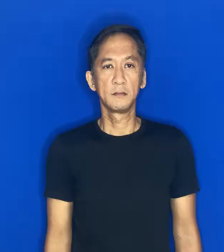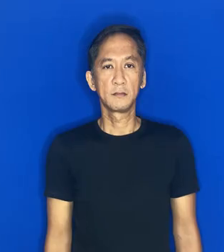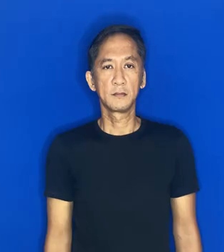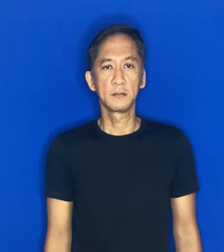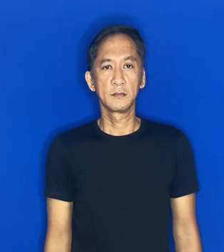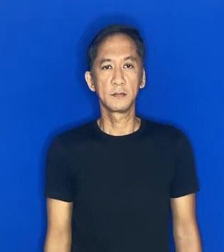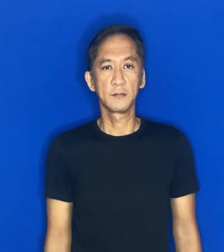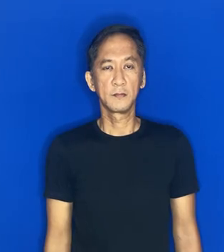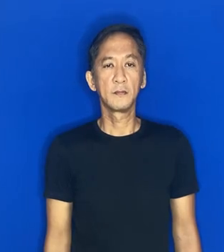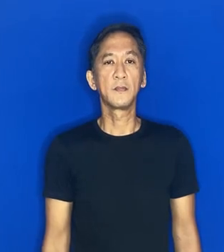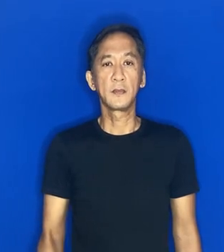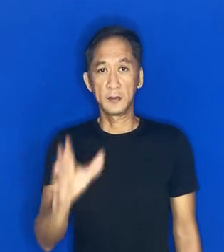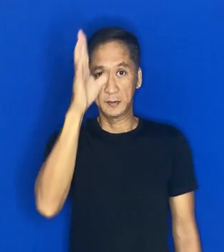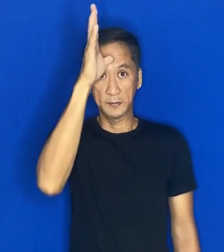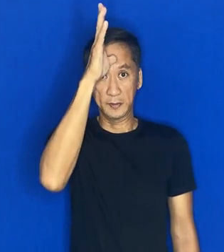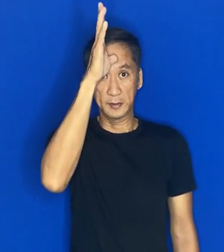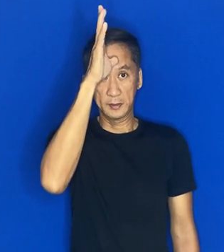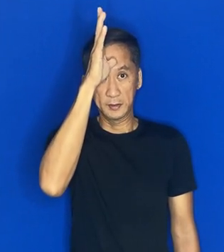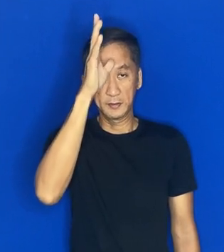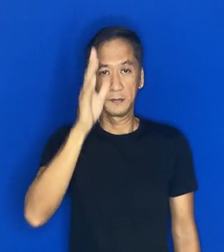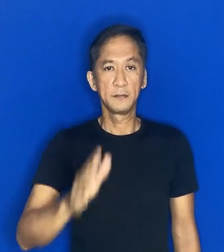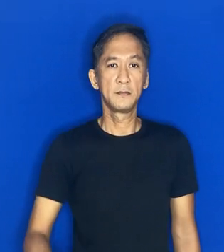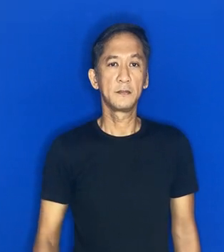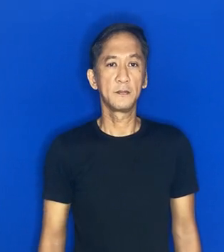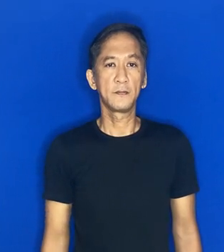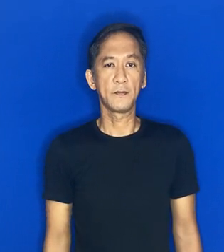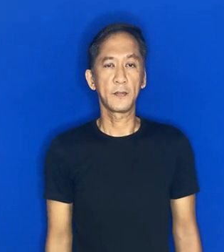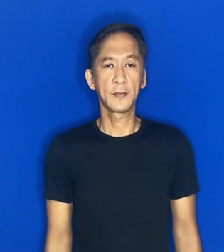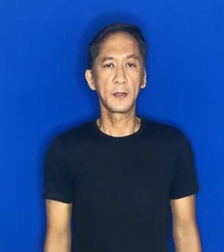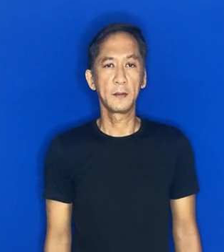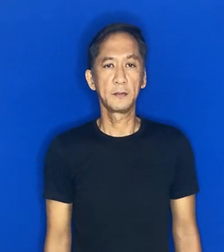father